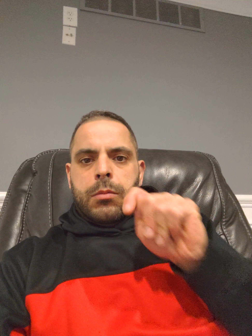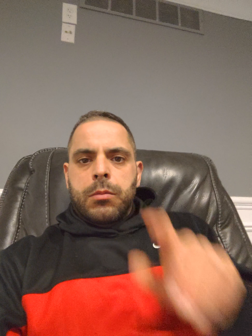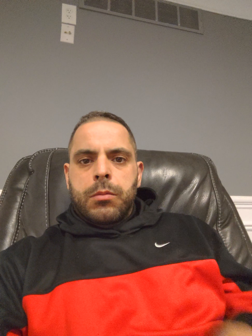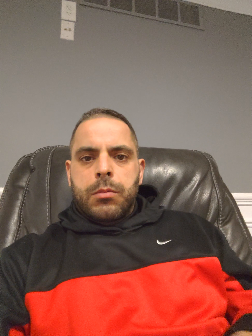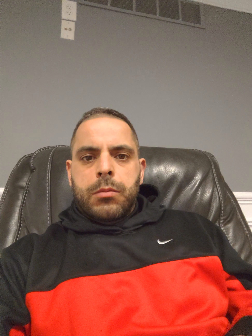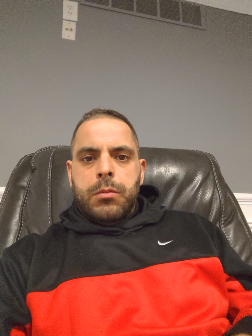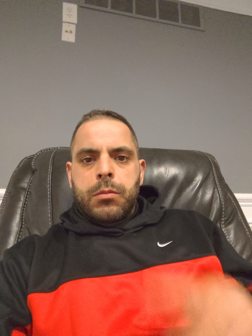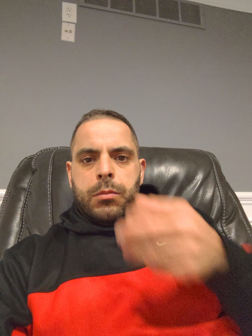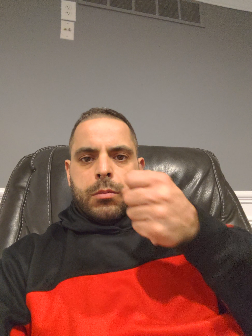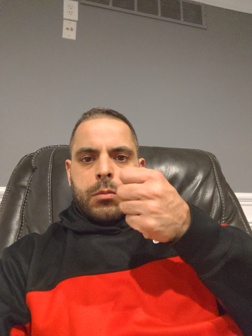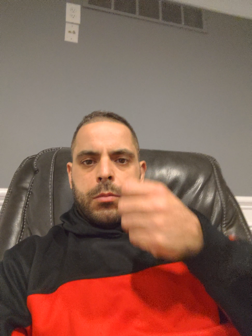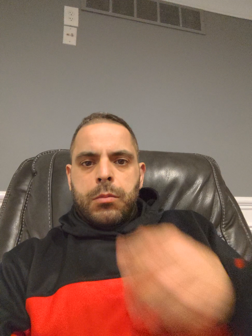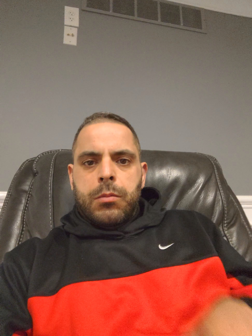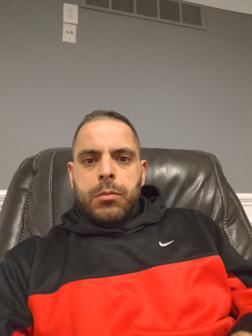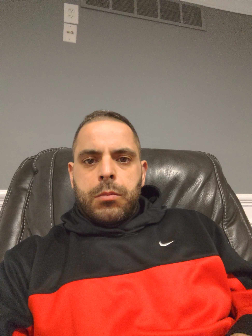milk